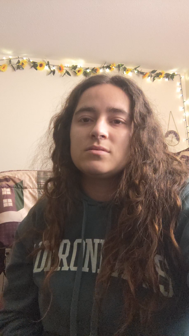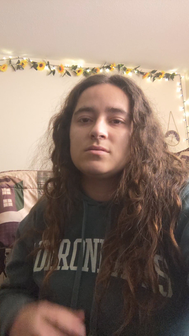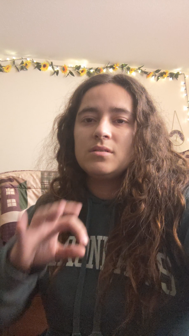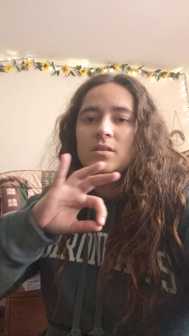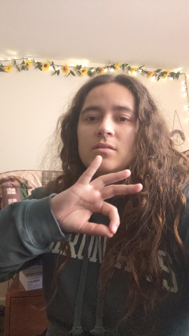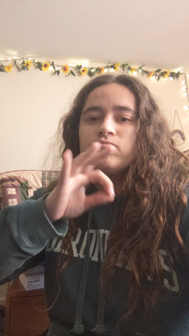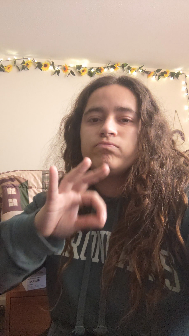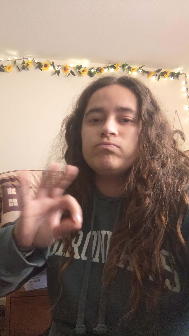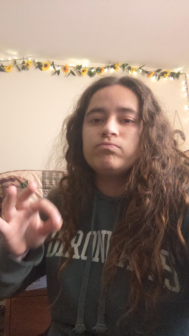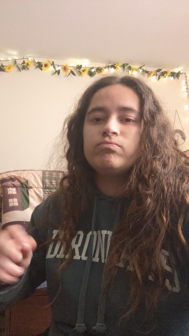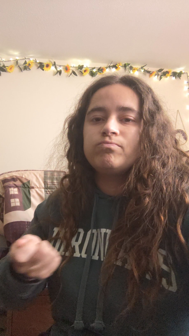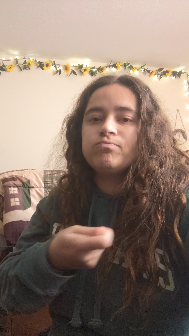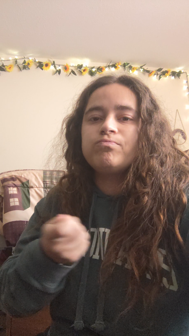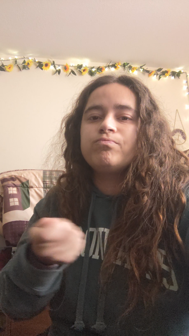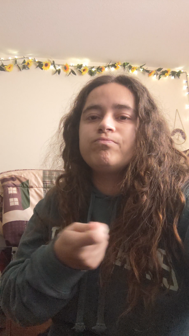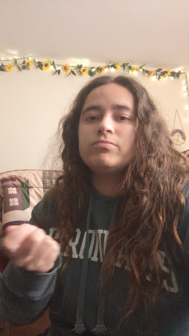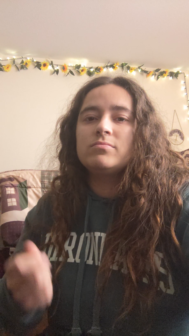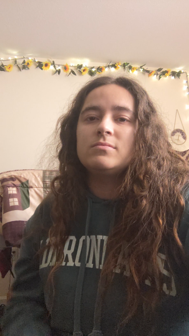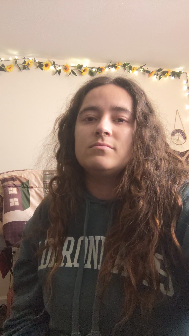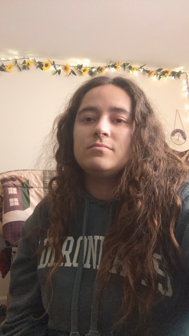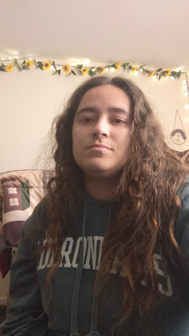hose